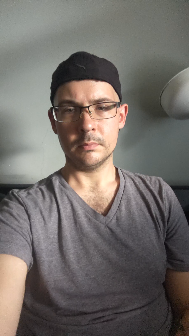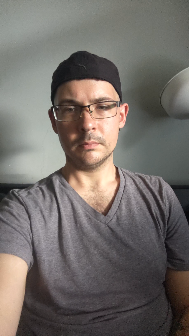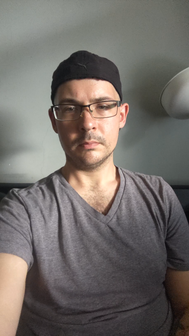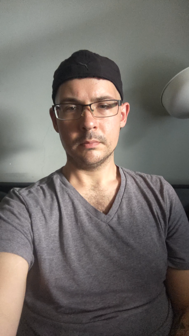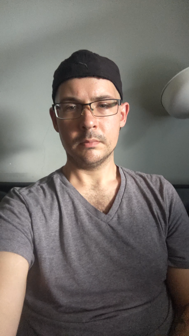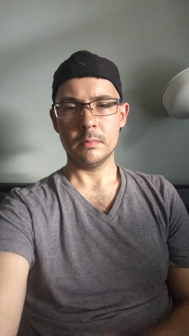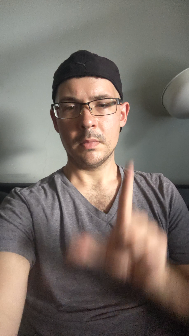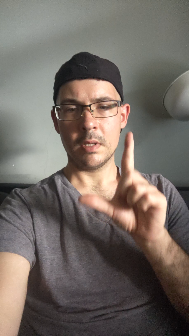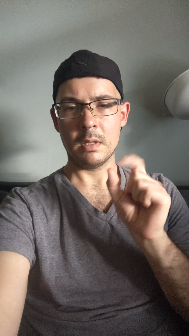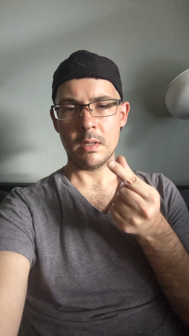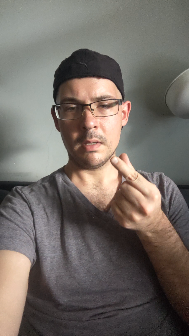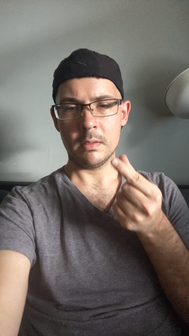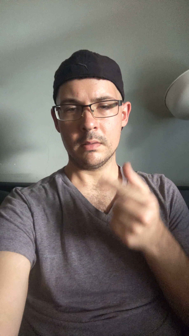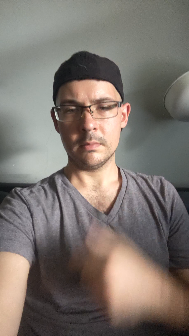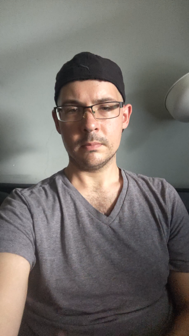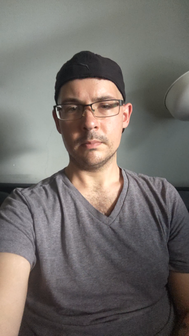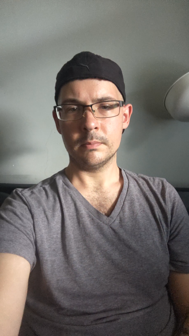leg